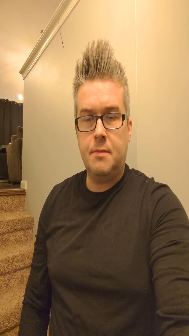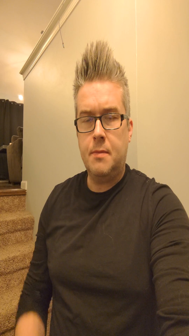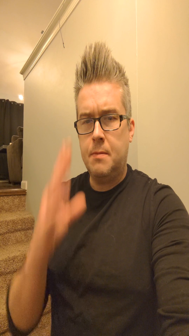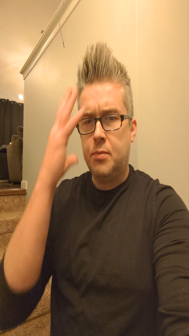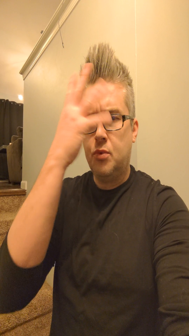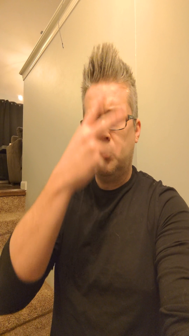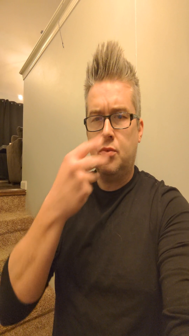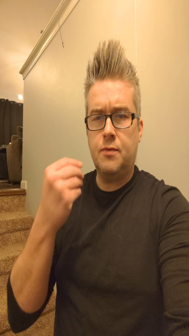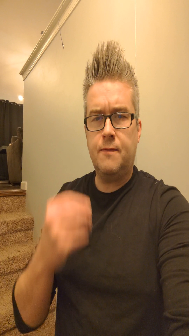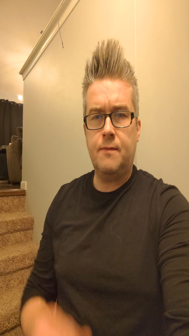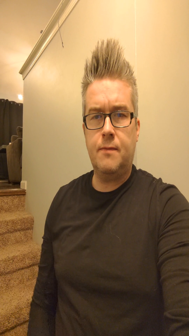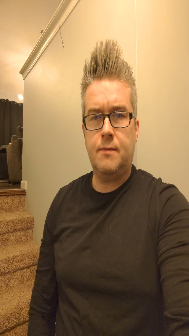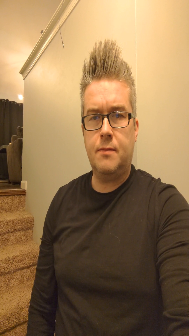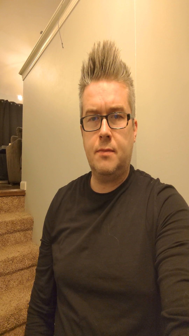pretty